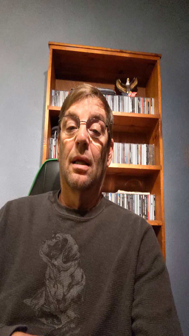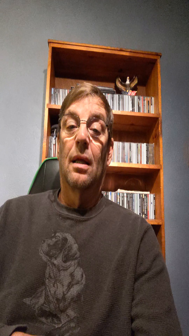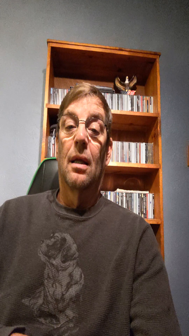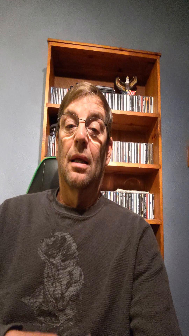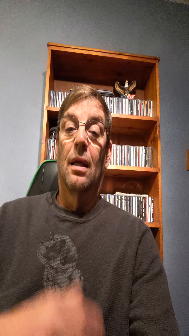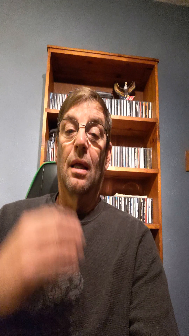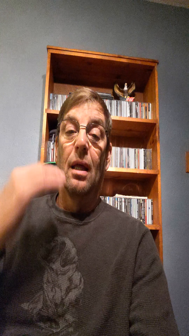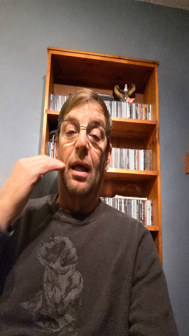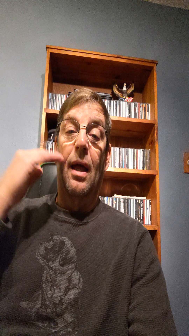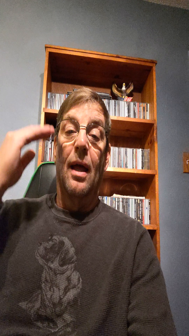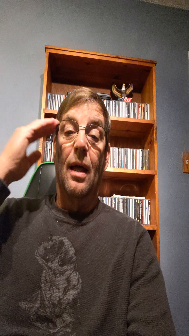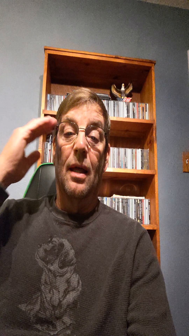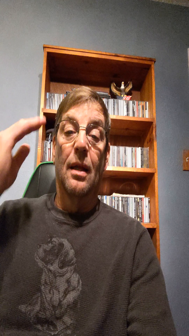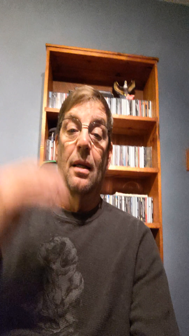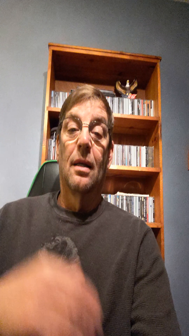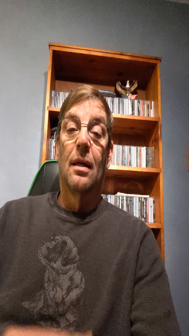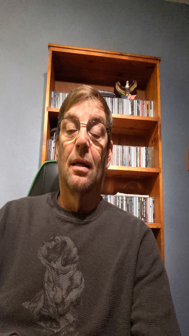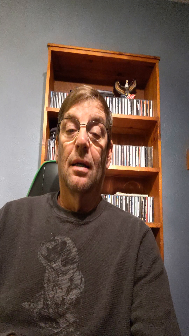head